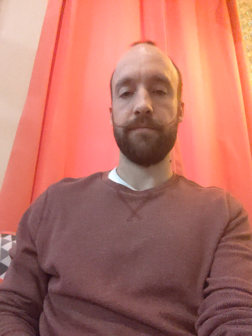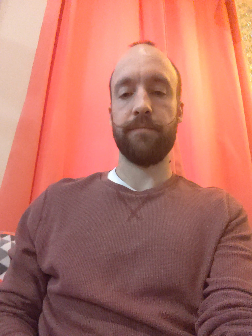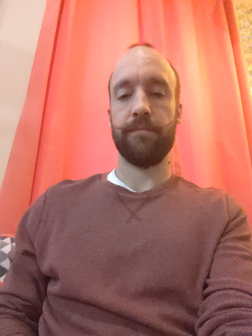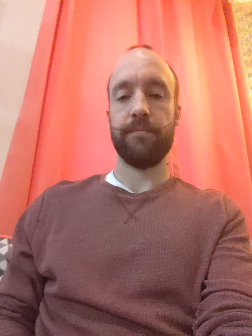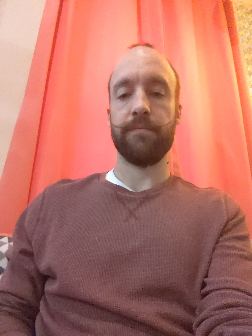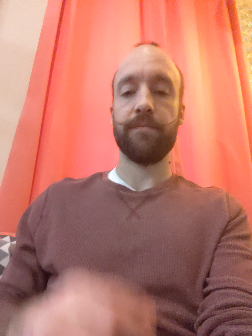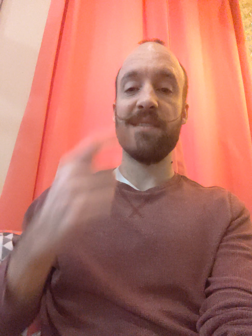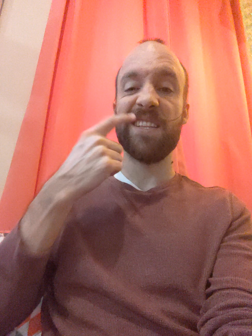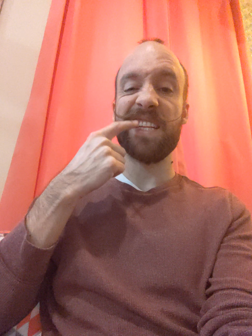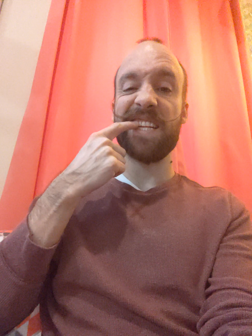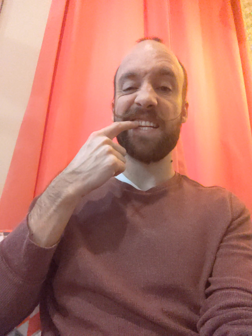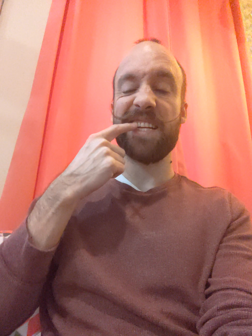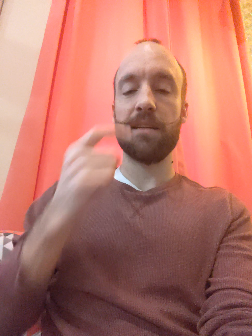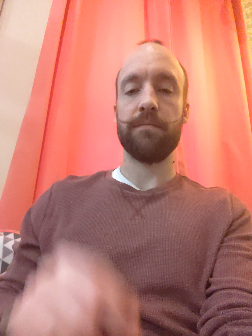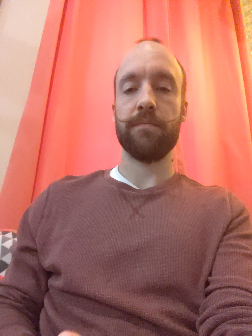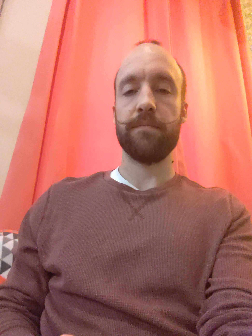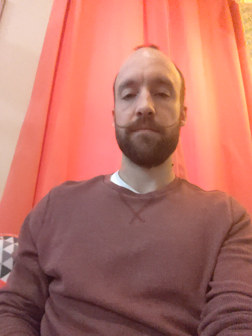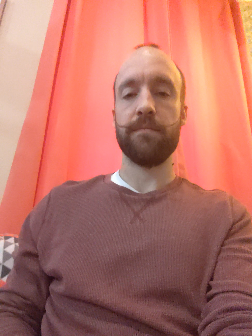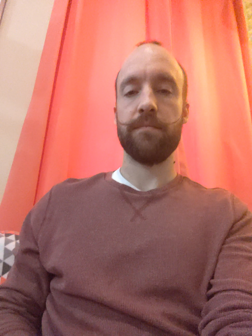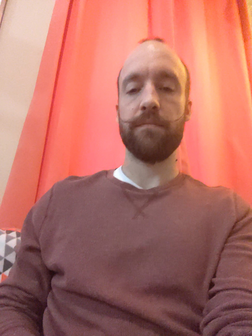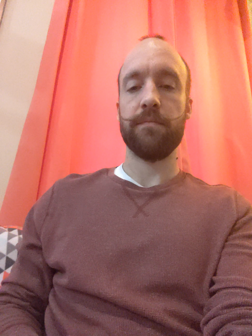tooth